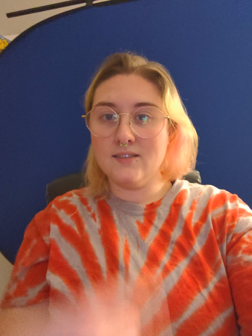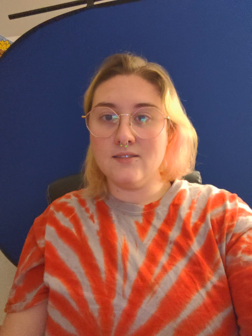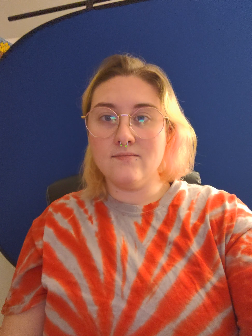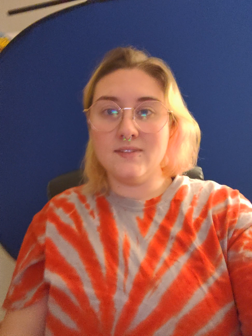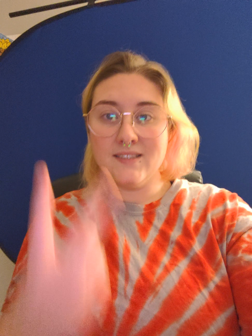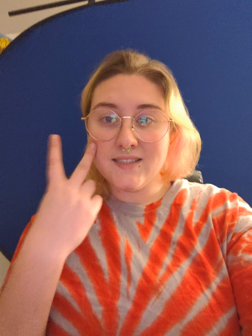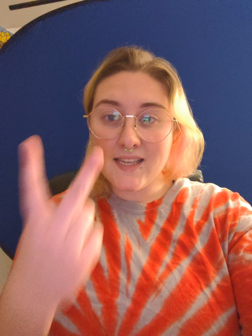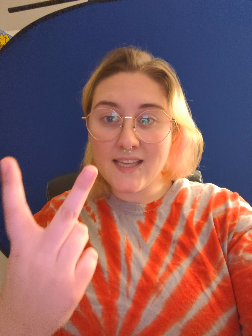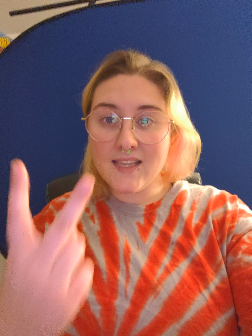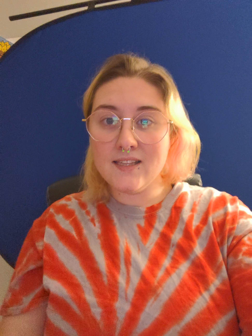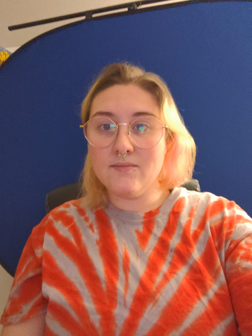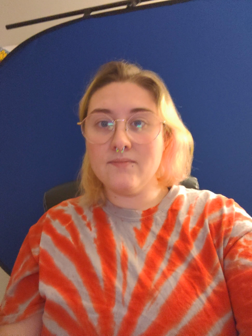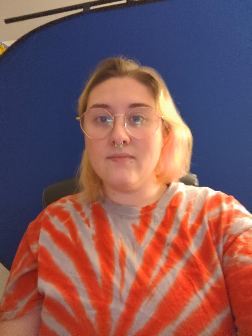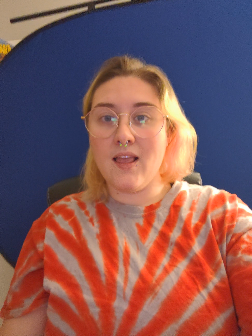see